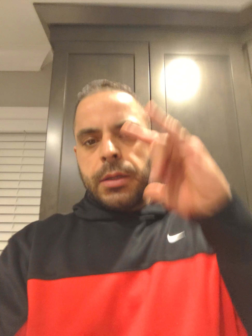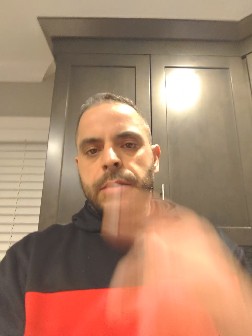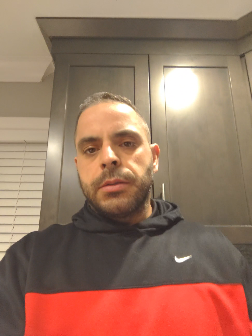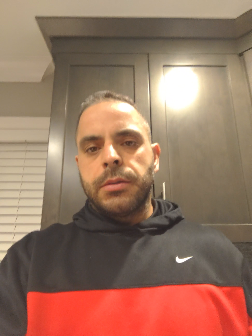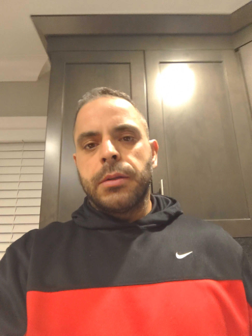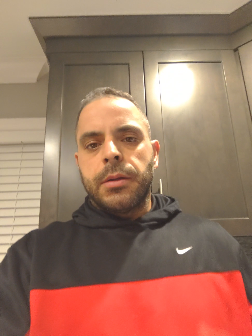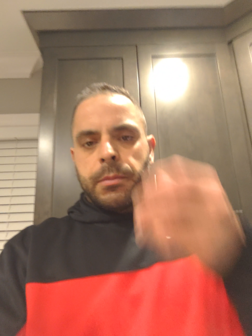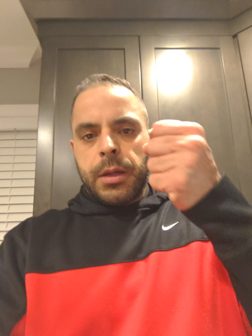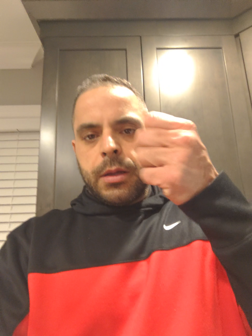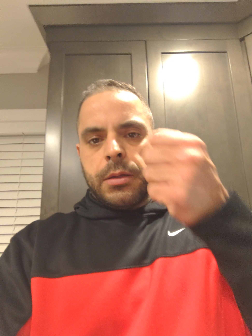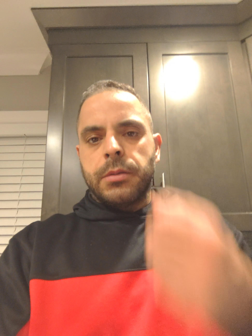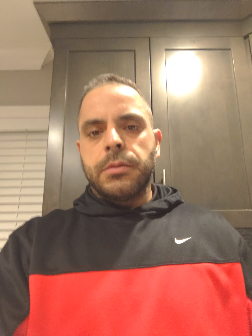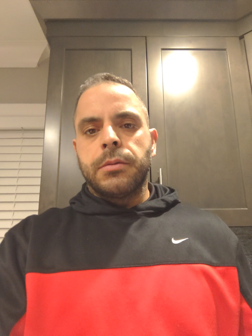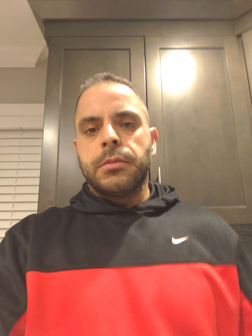milk